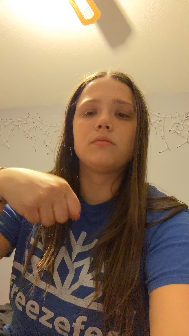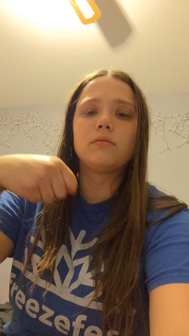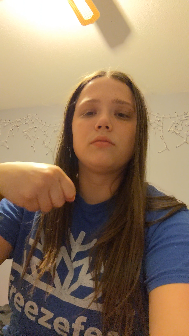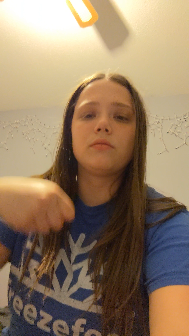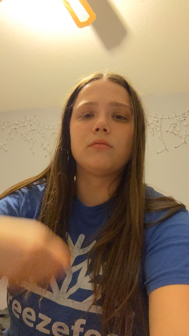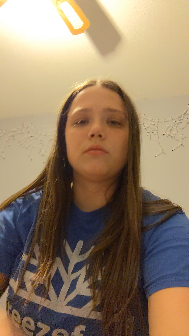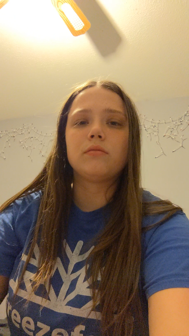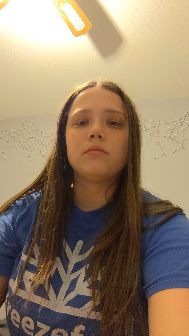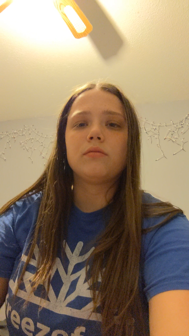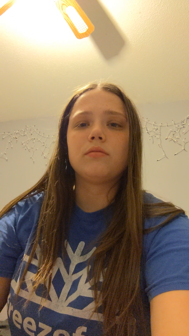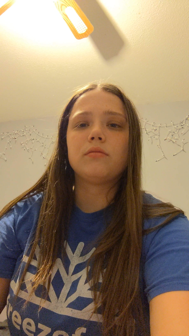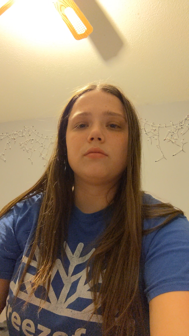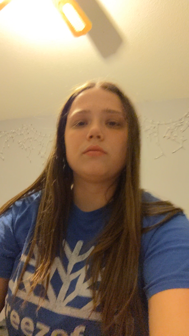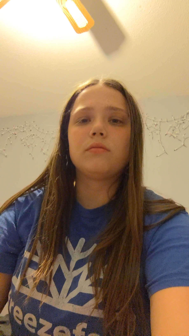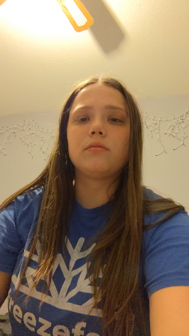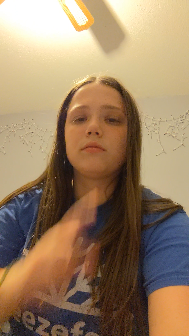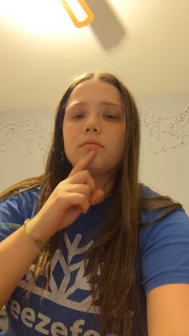is